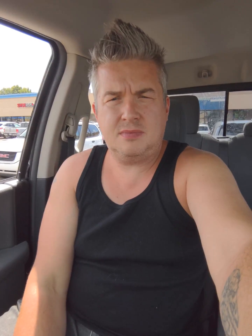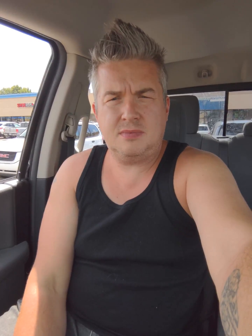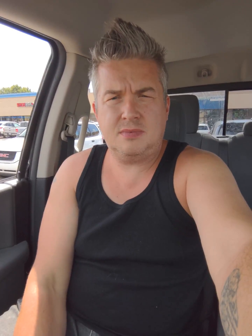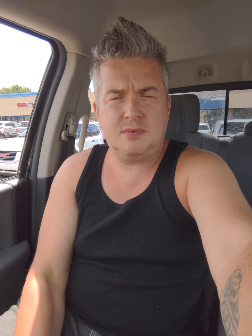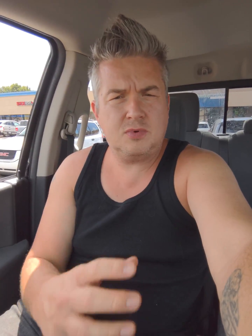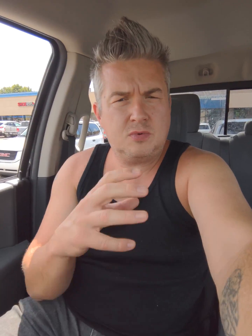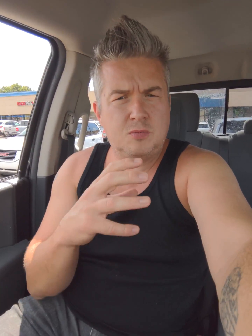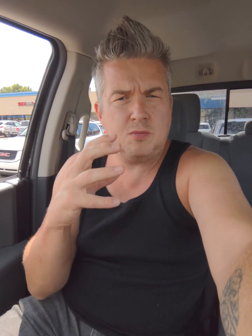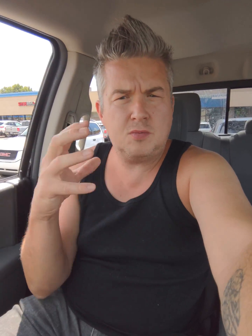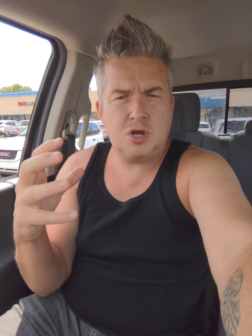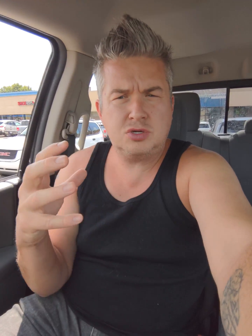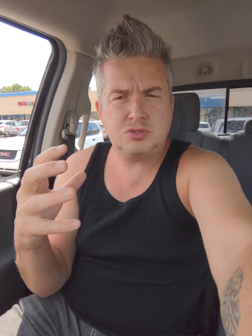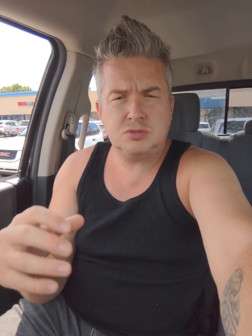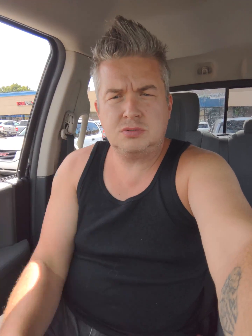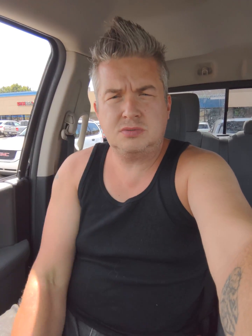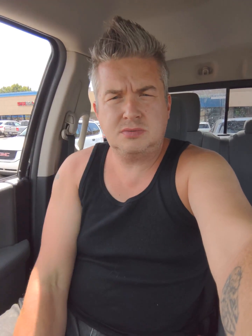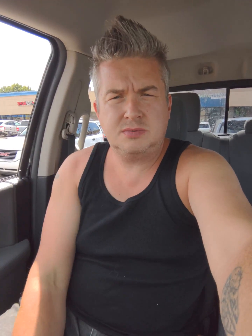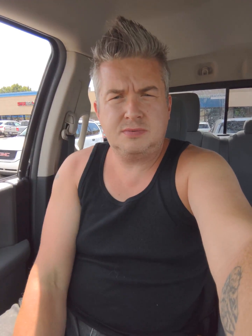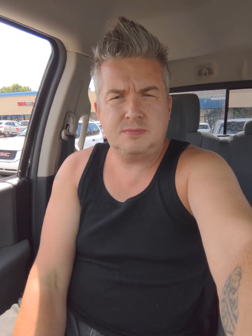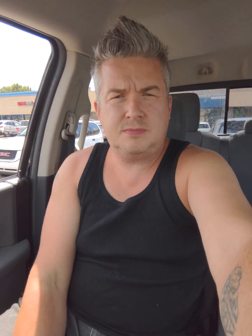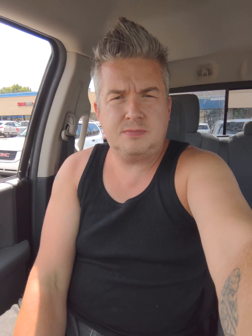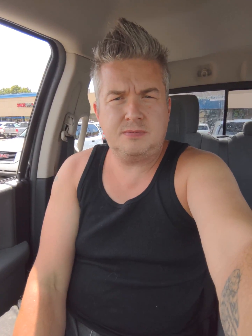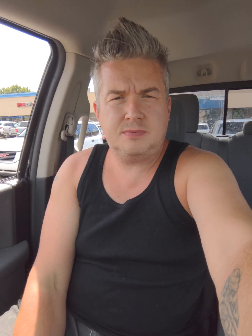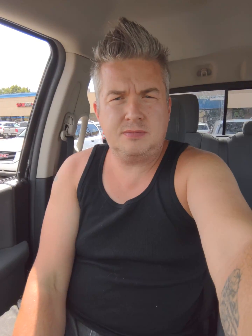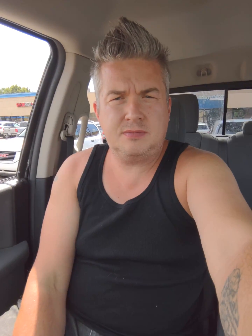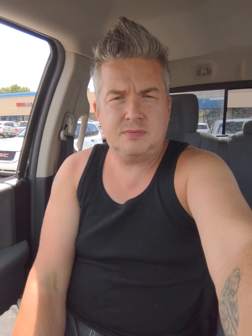much